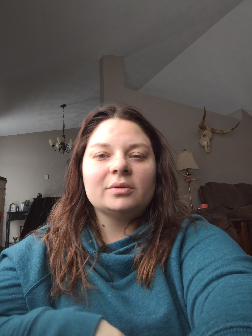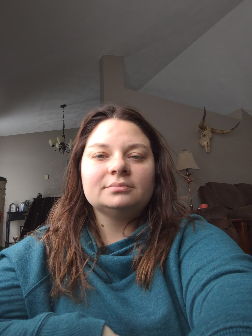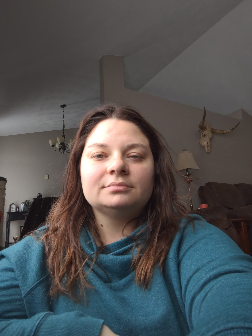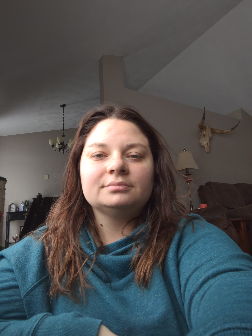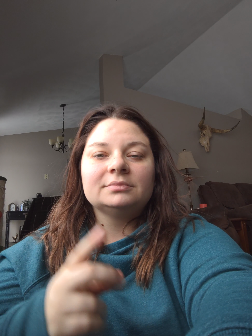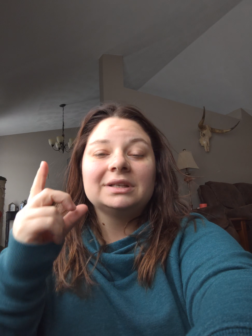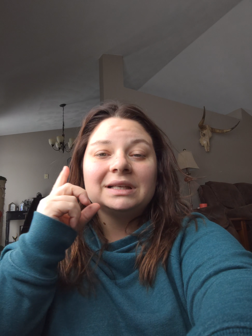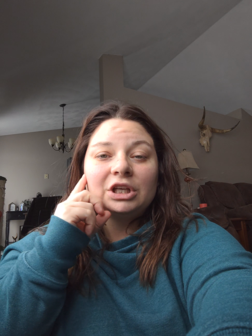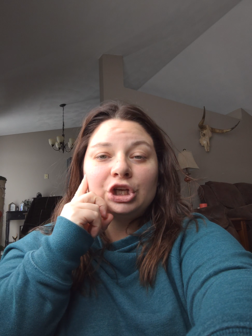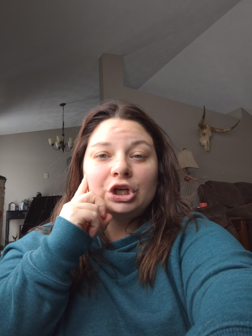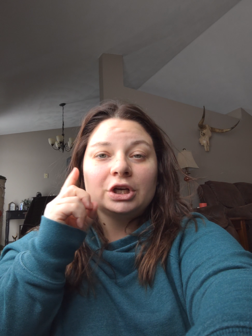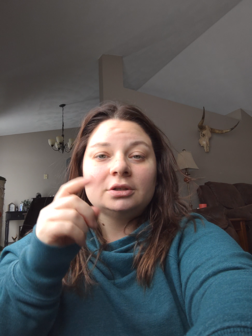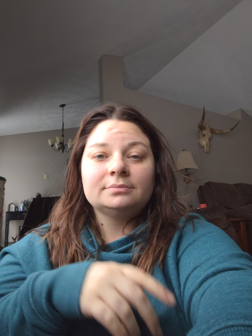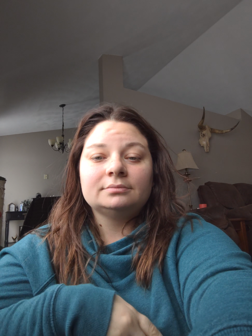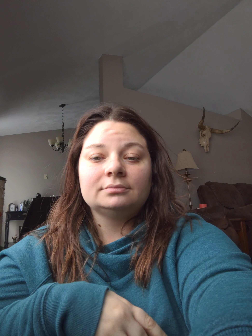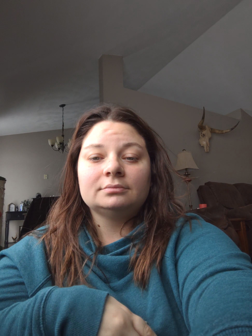ear